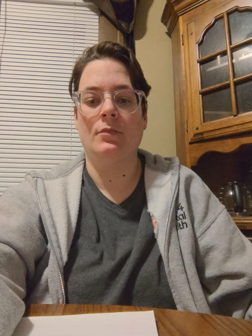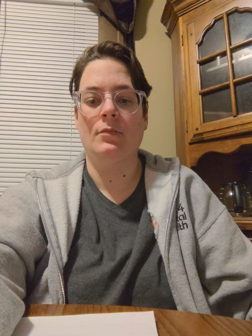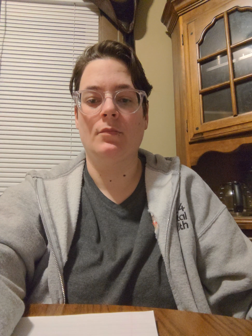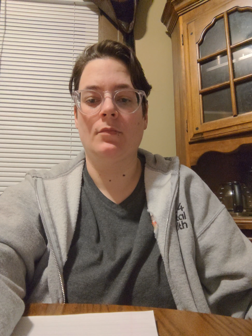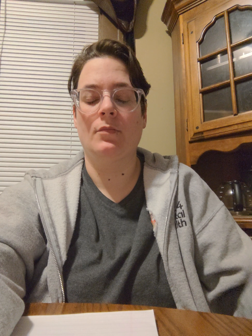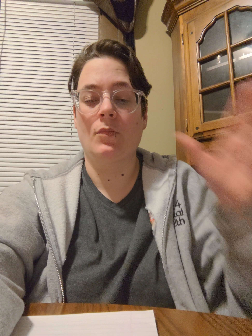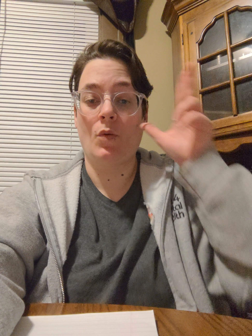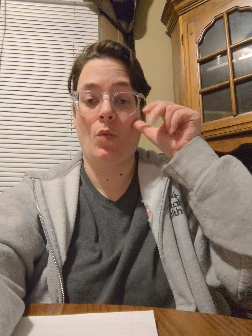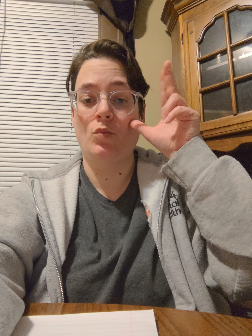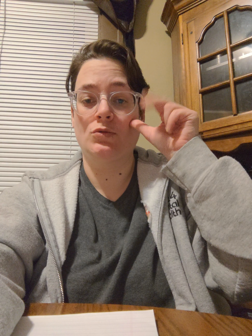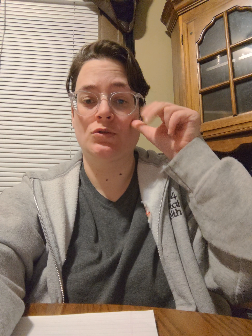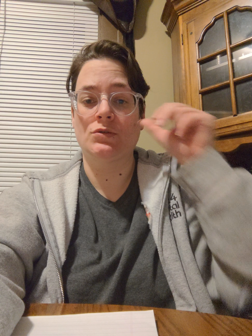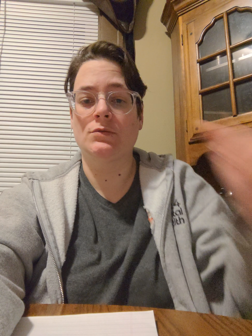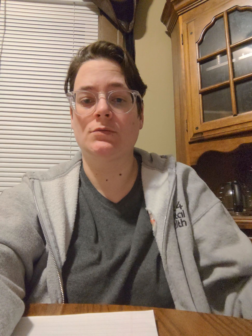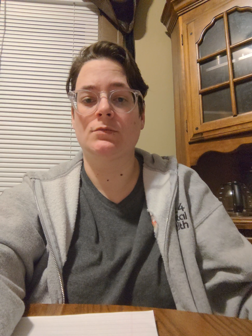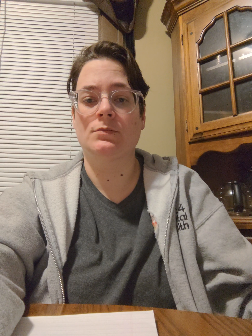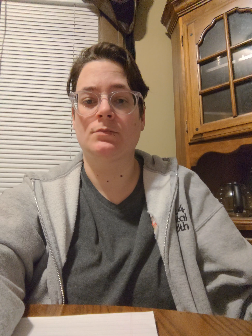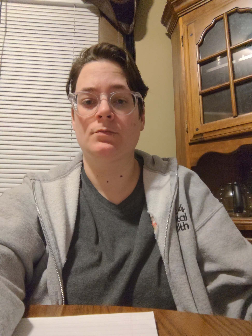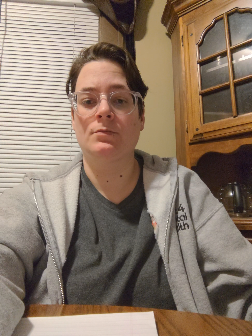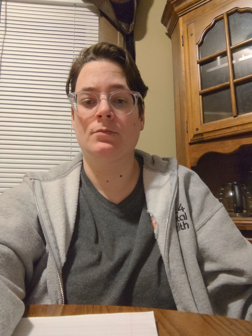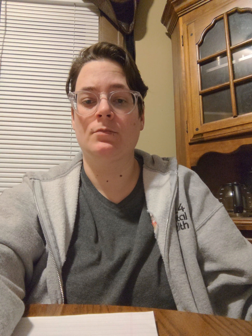horse